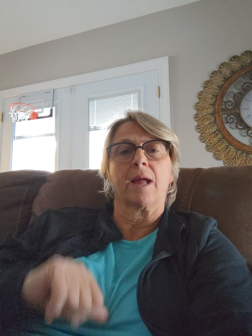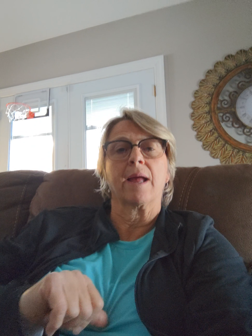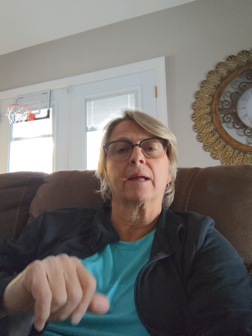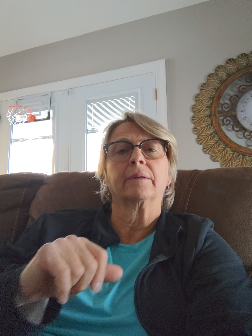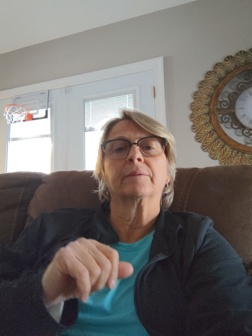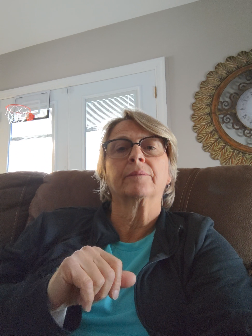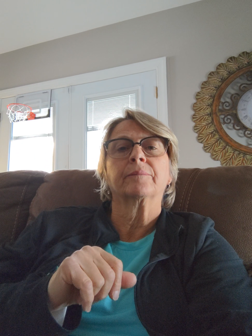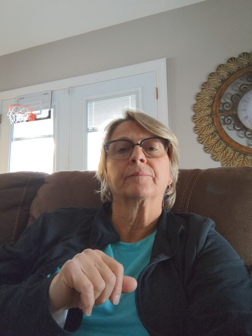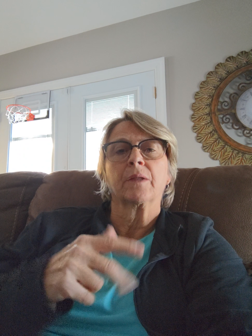jacket